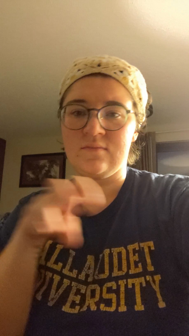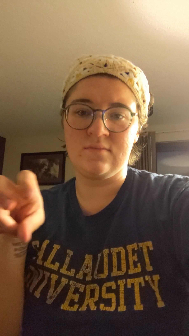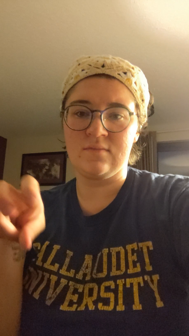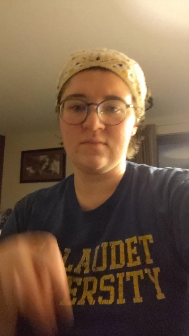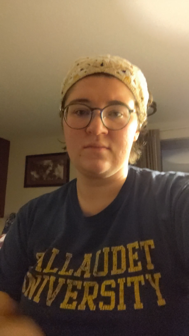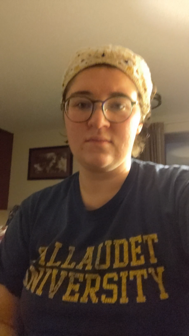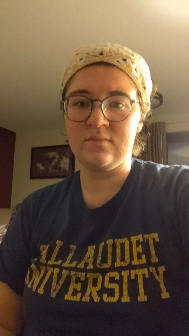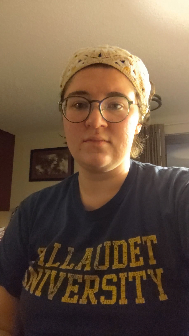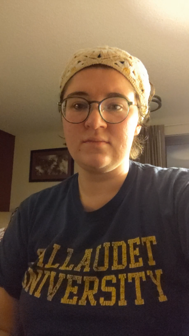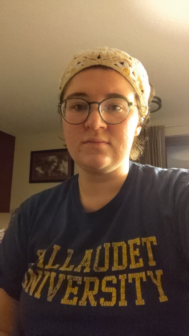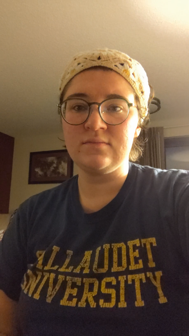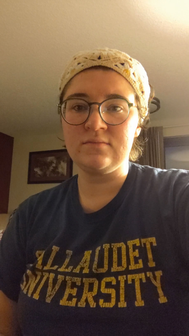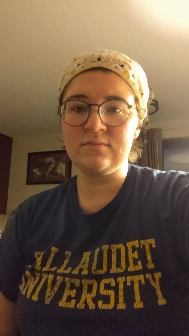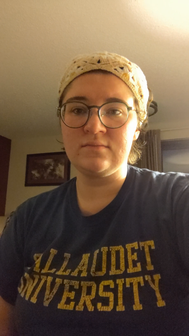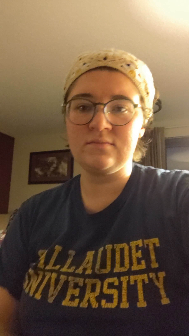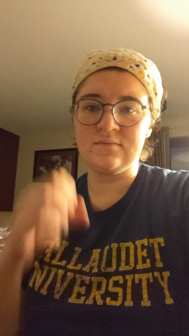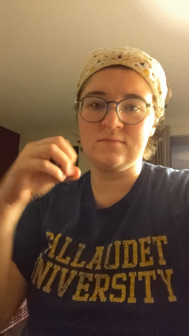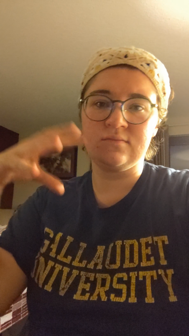bubbles